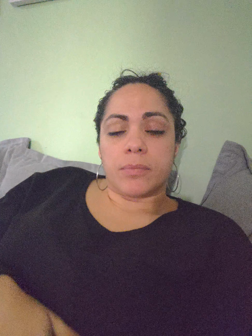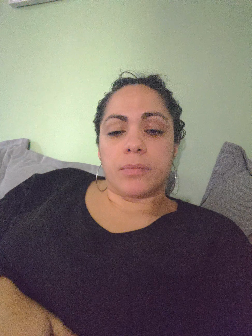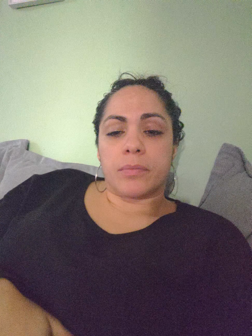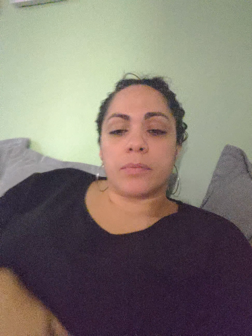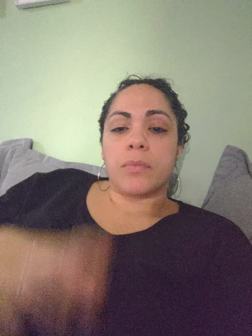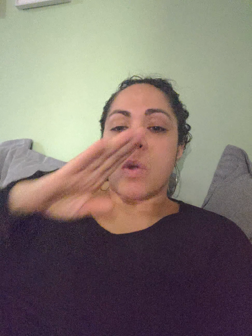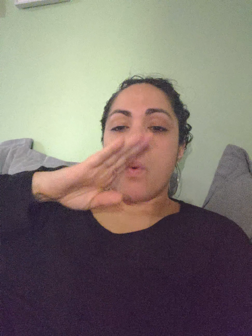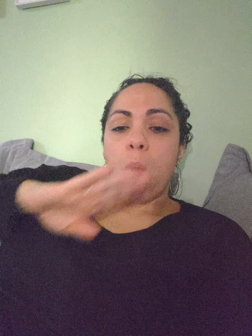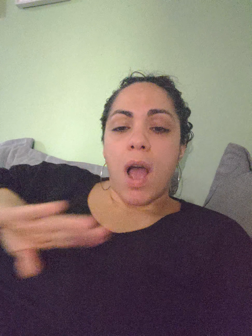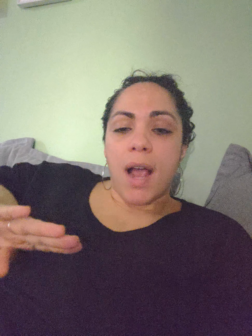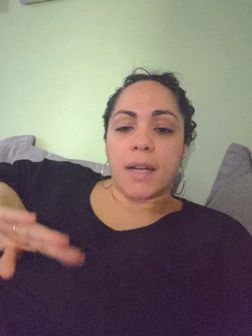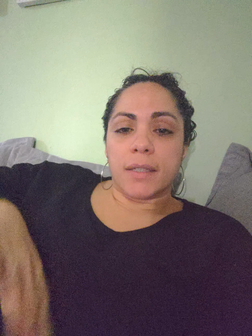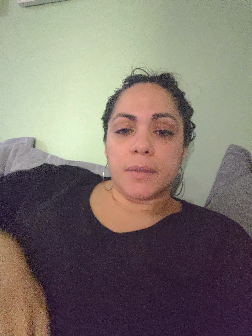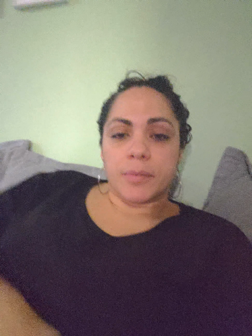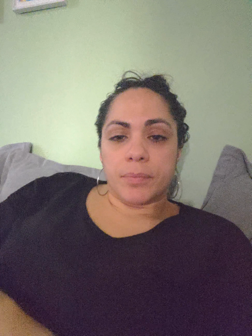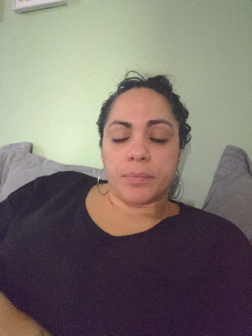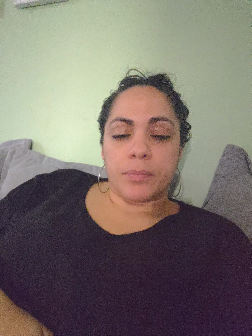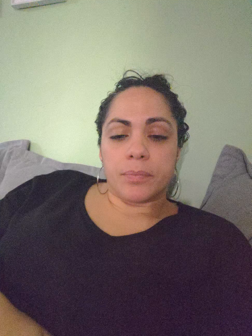quiet